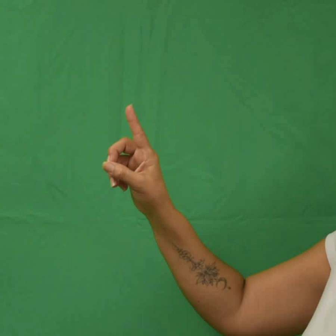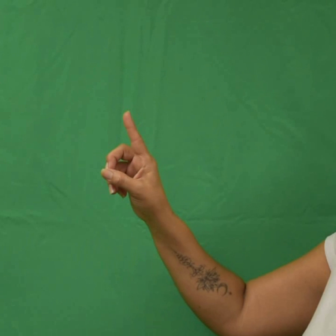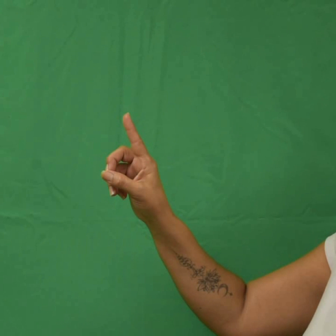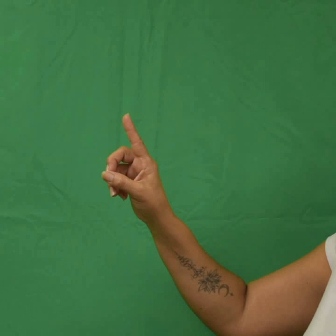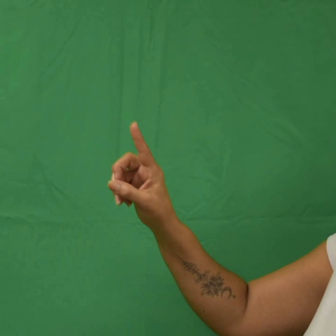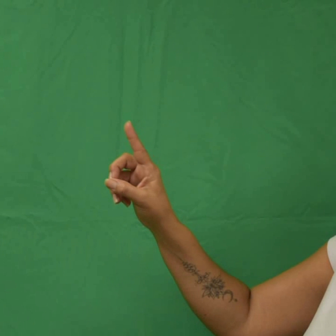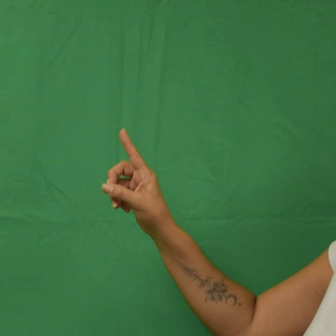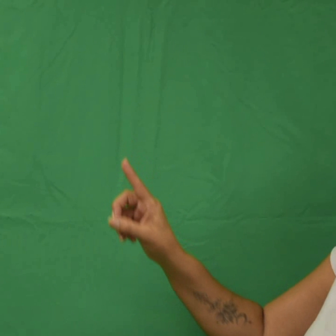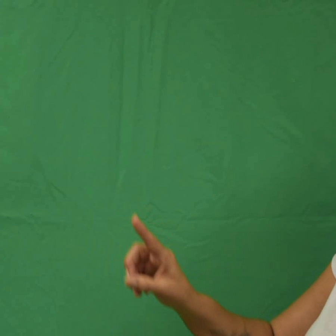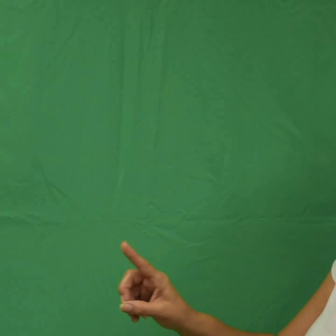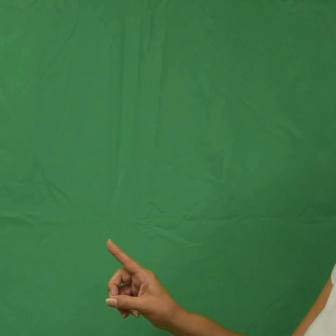Z